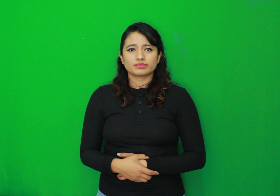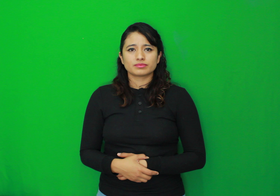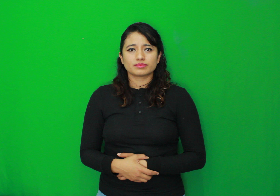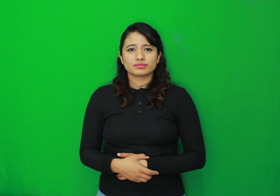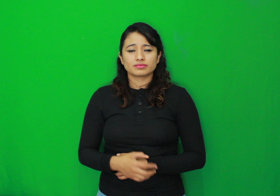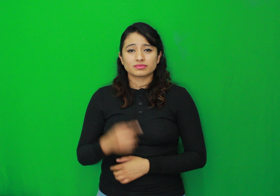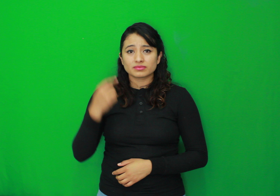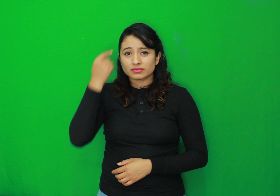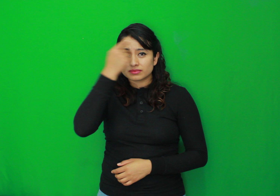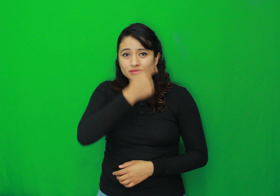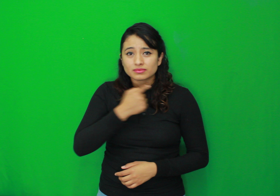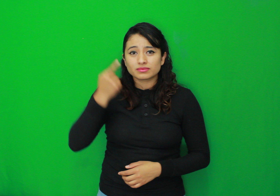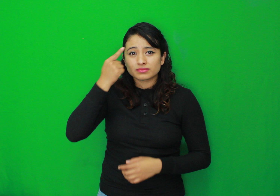rostro